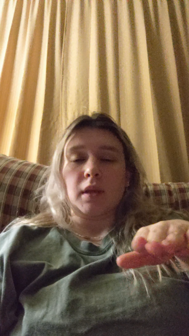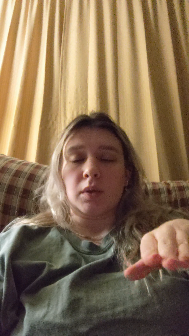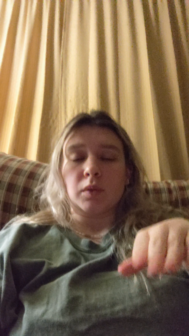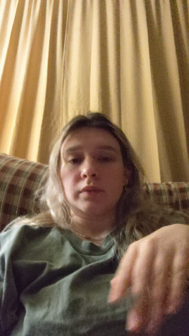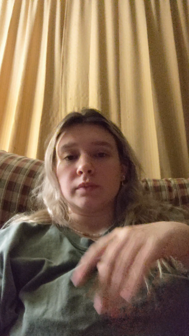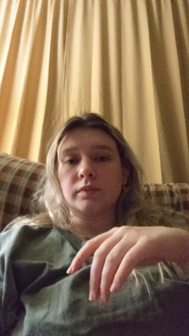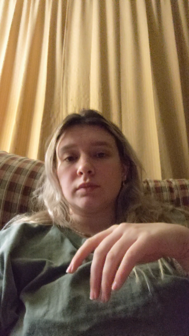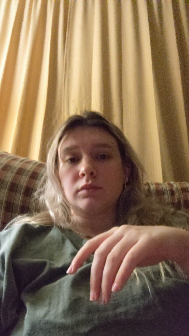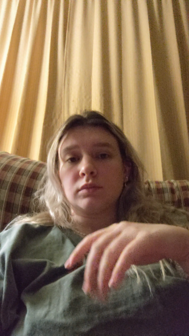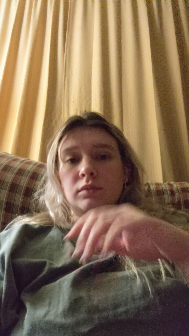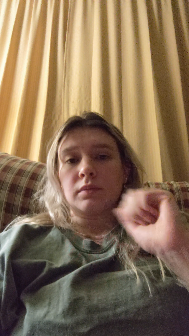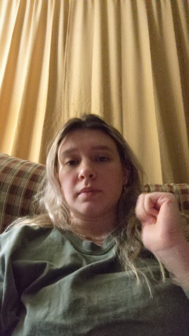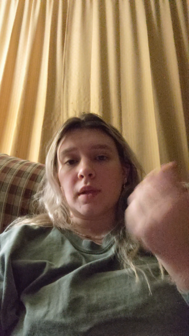bat